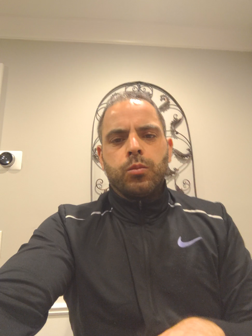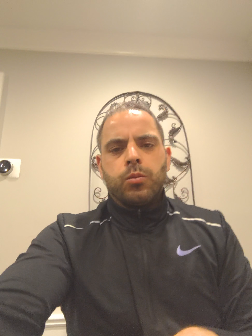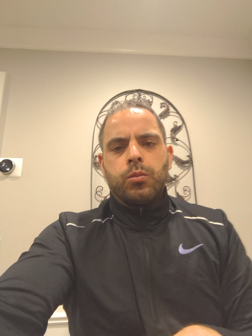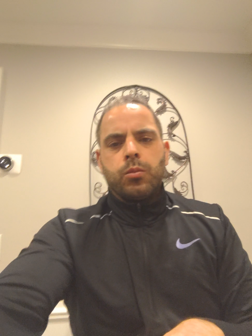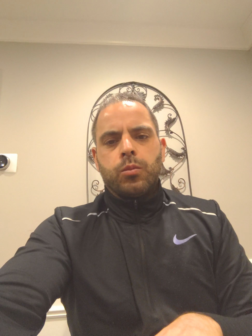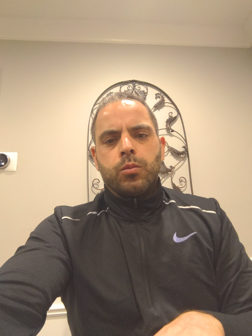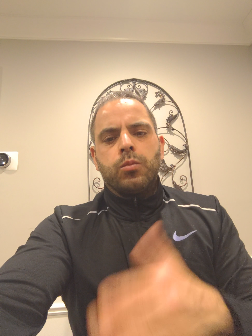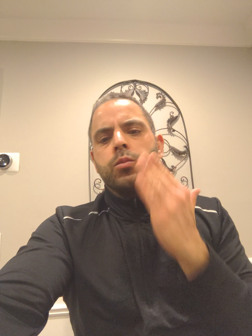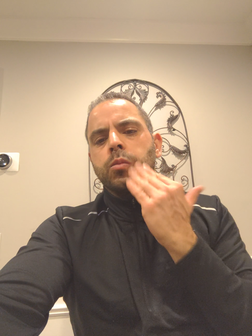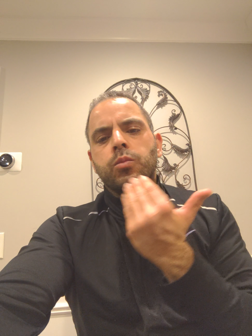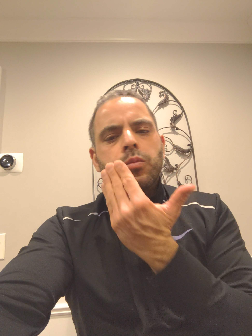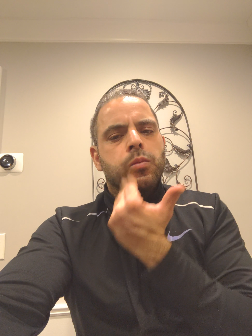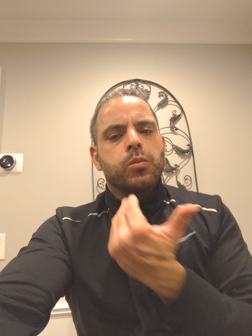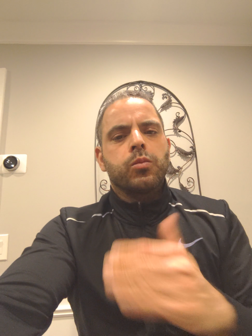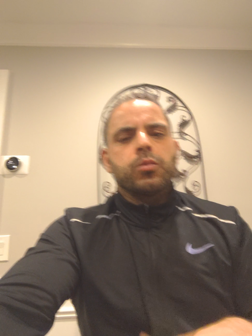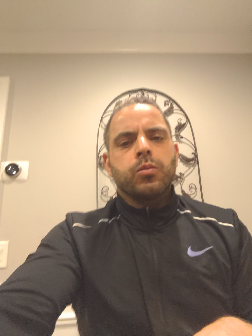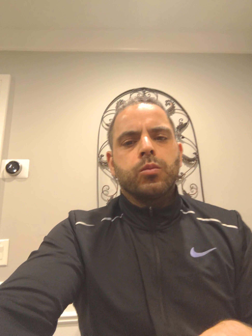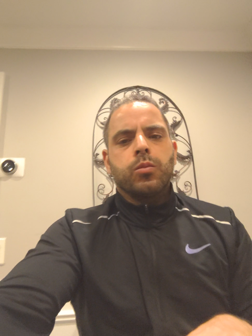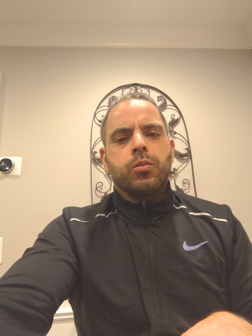napkin